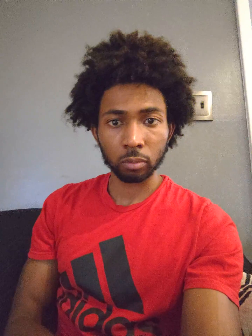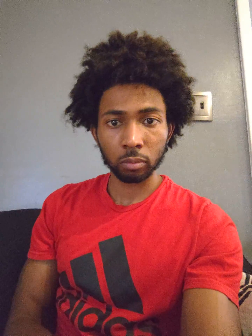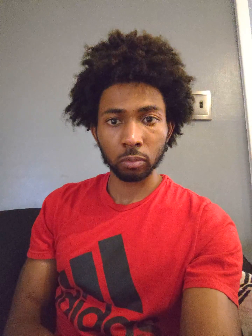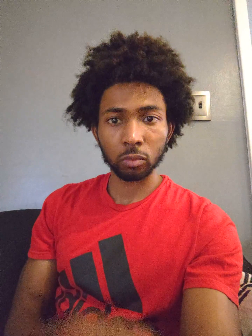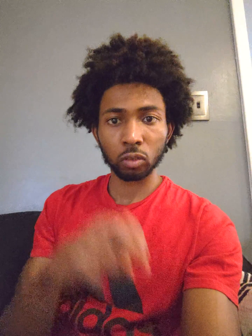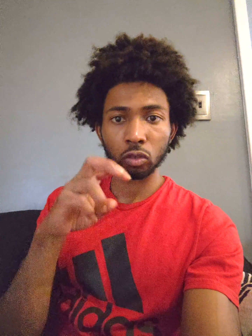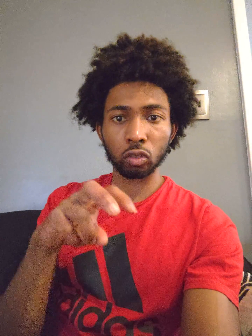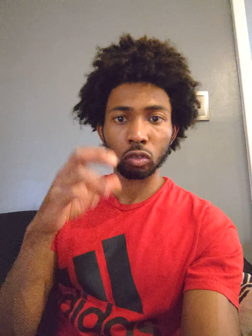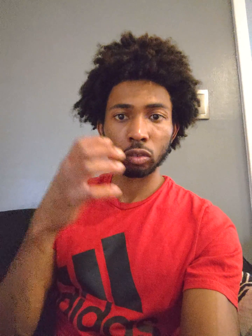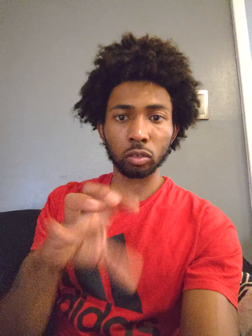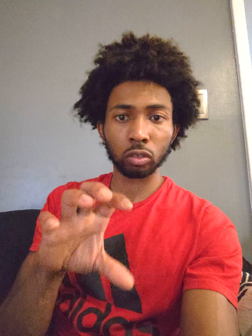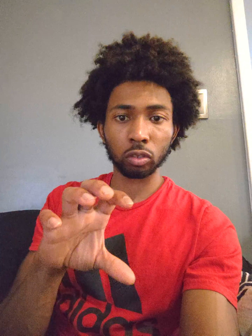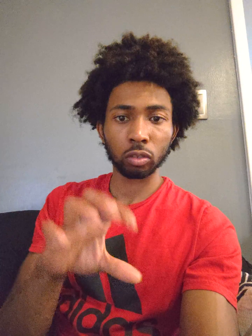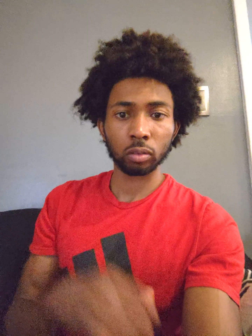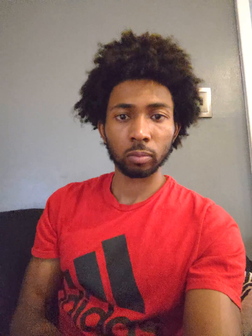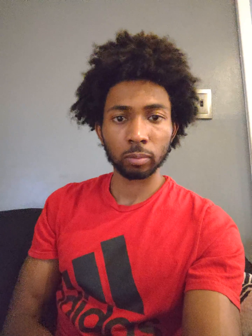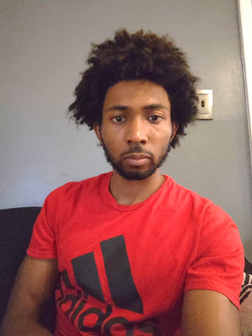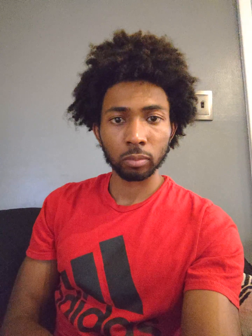potato chip